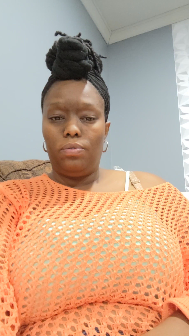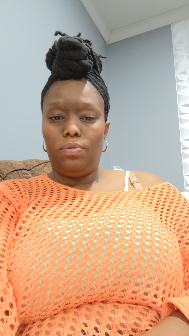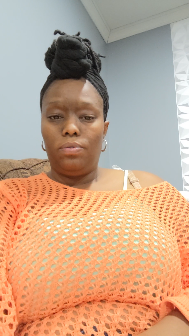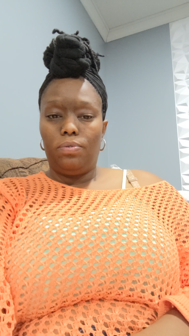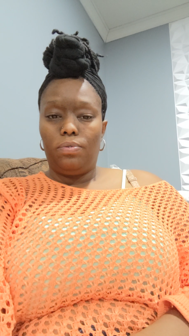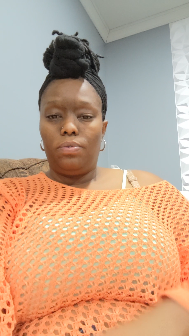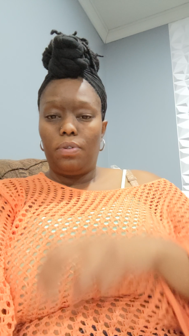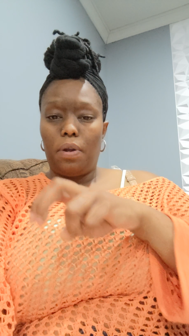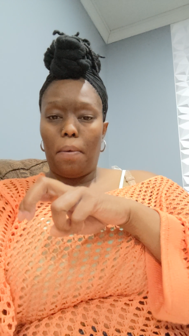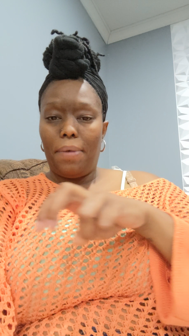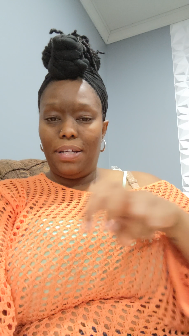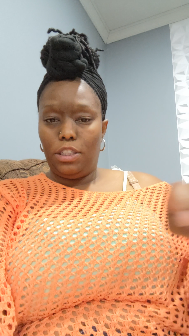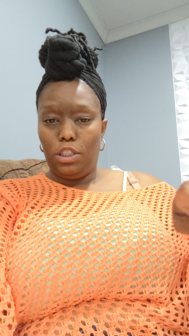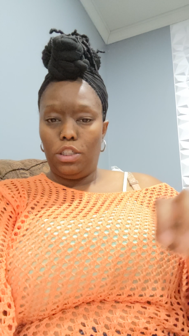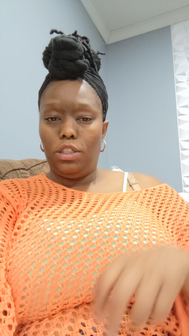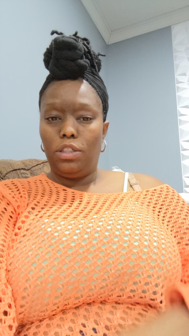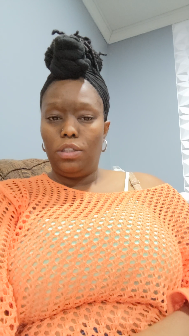bench